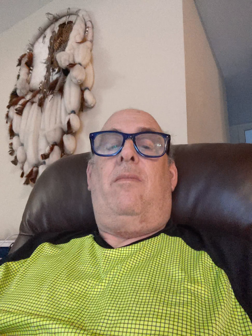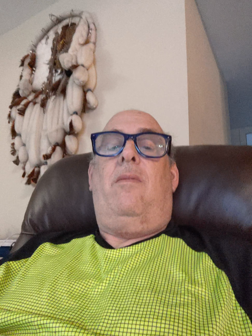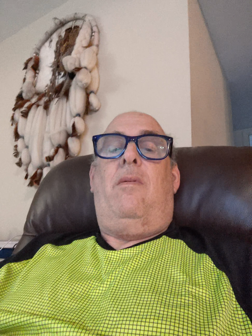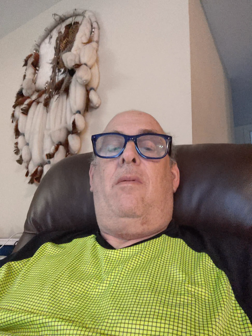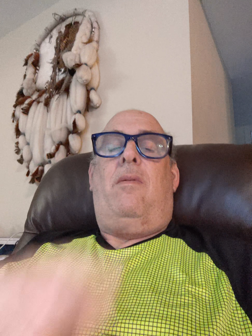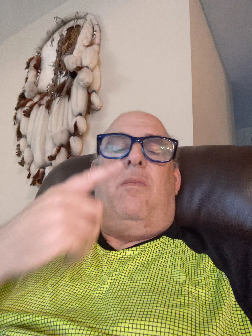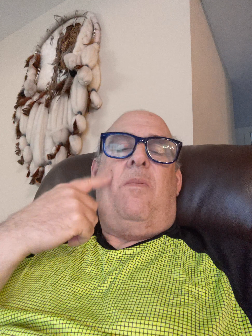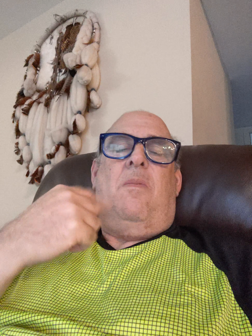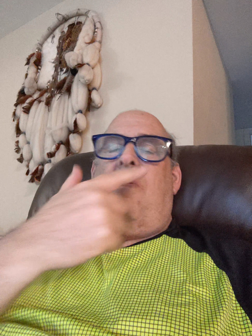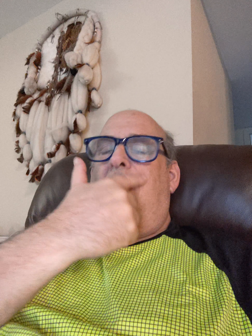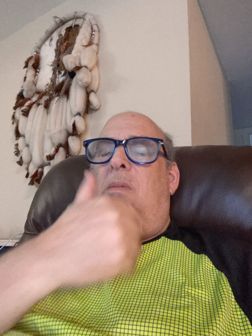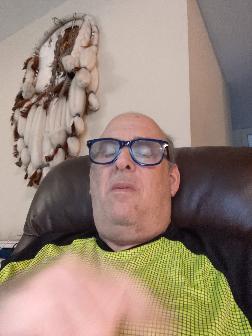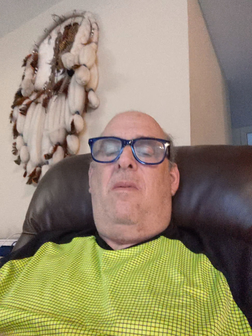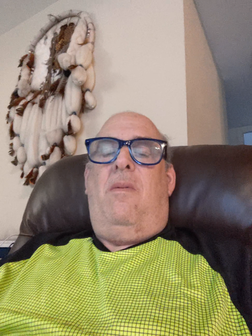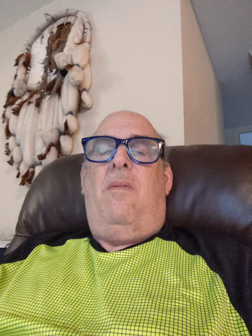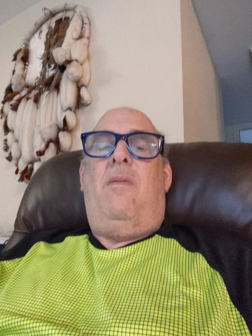cry